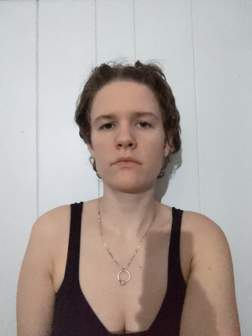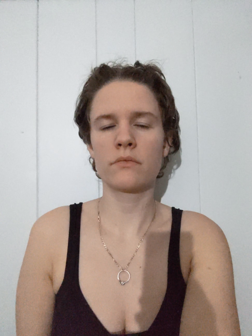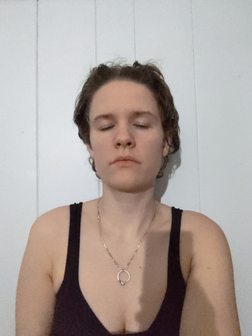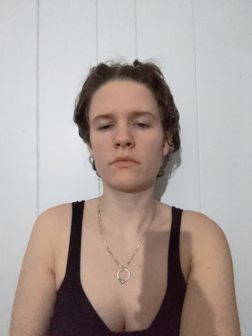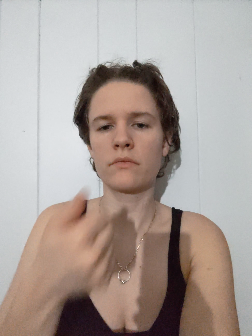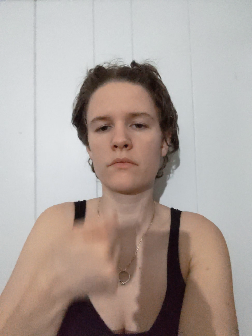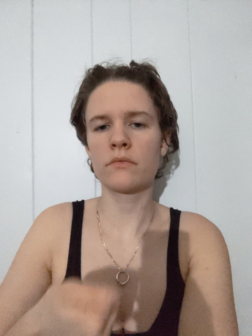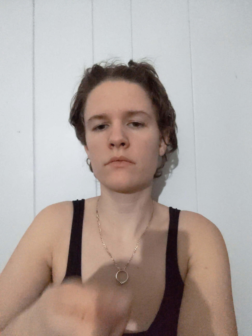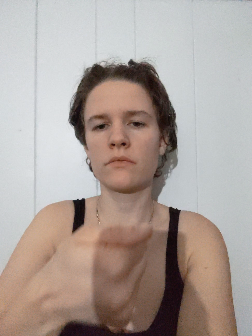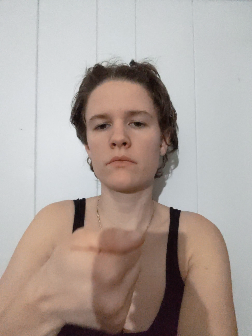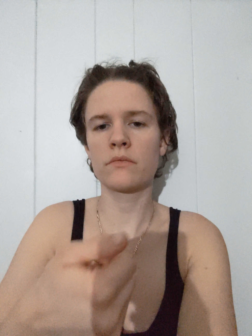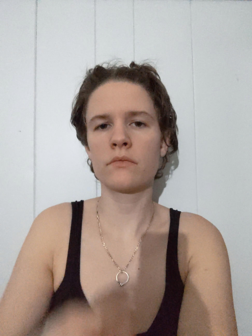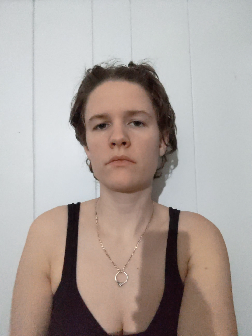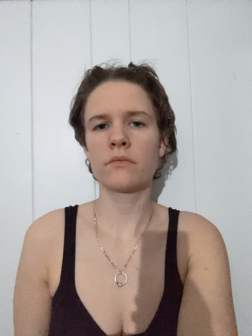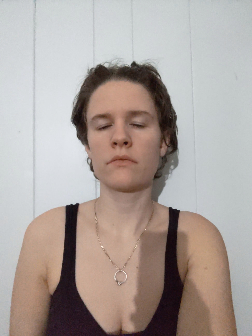hide